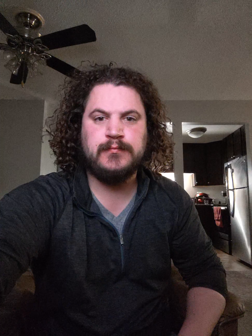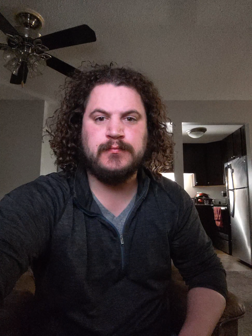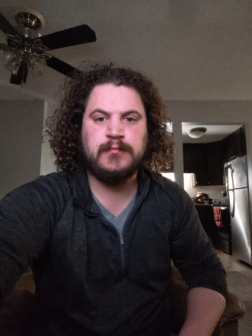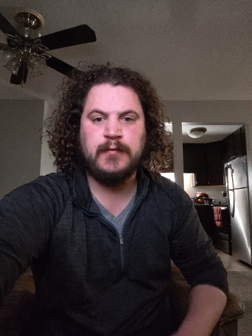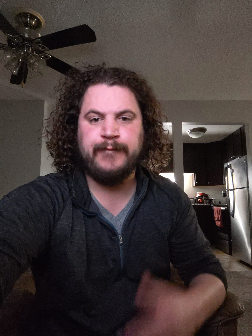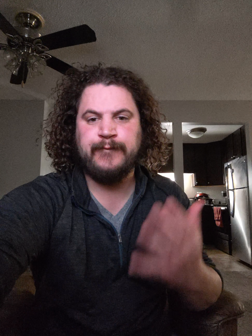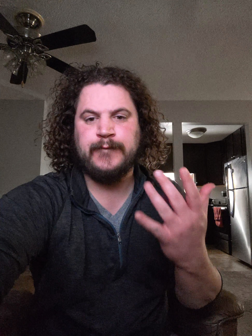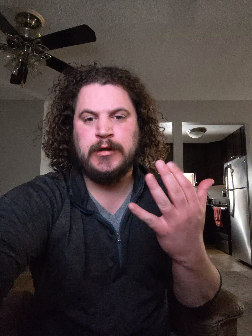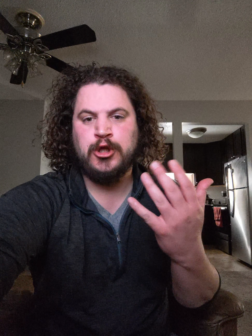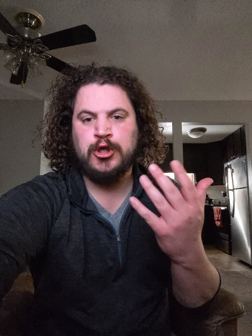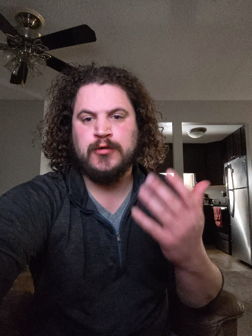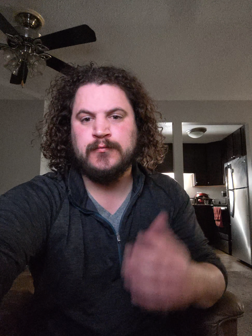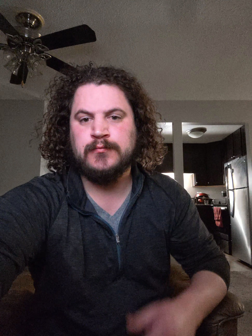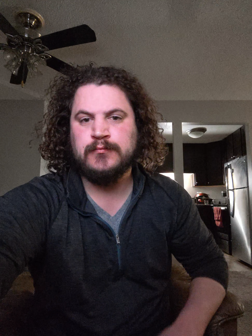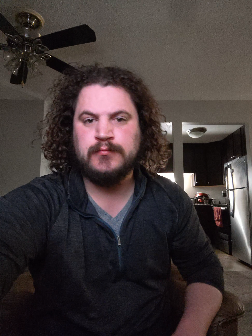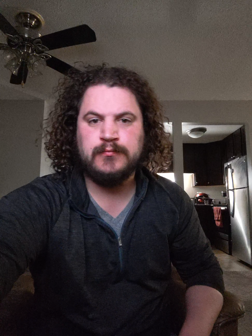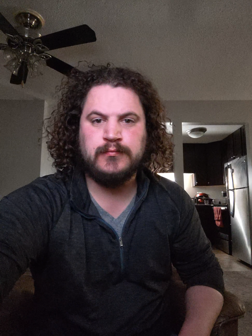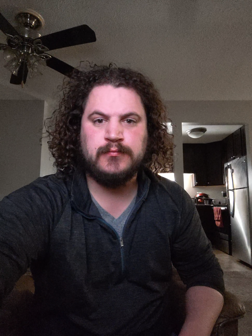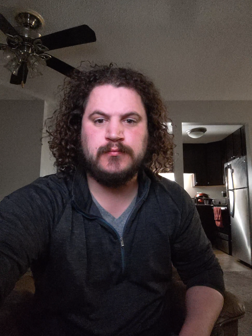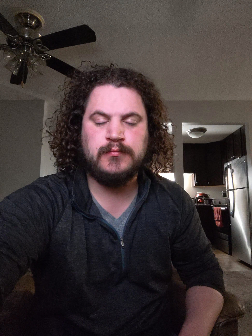finger